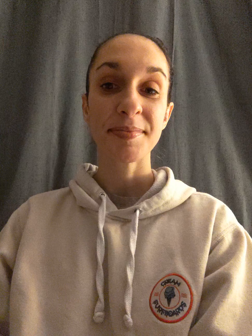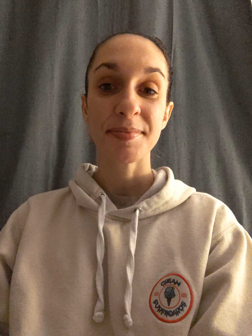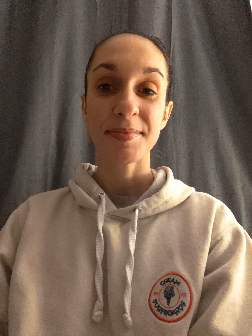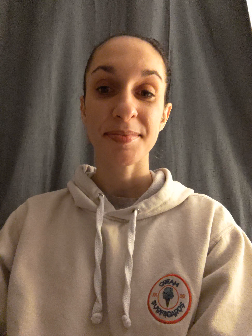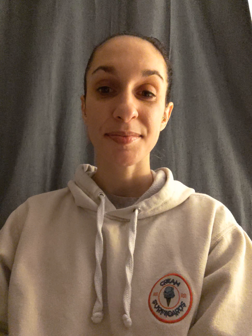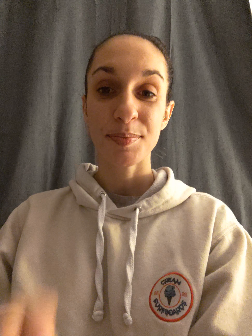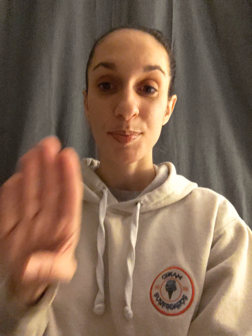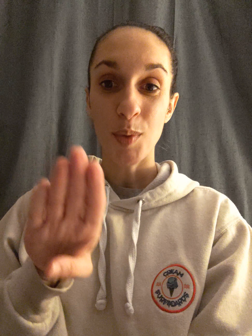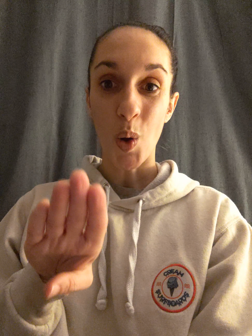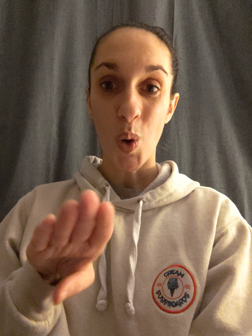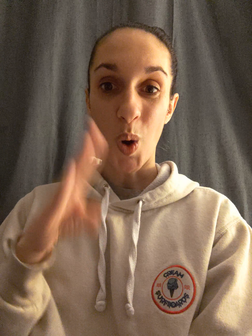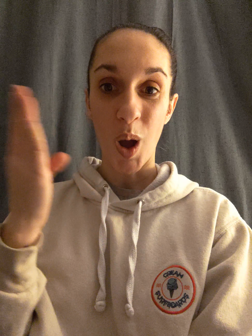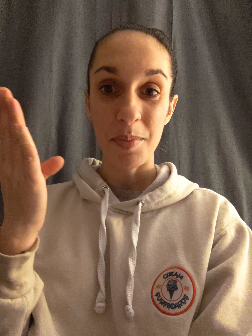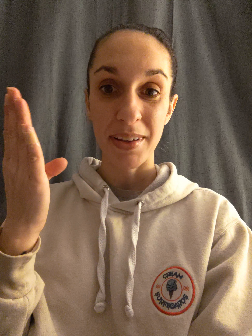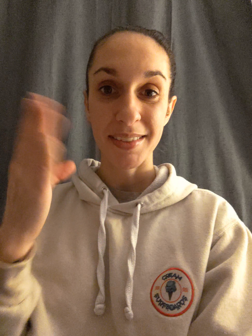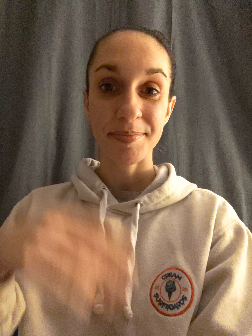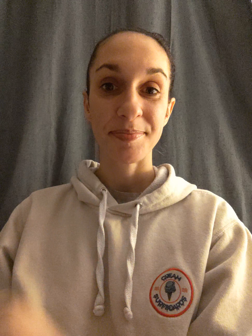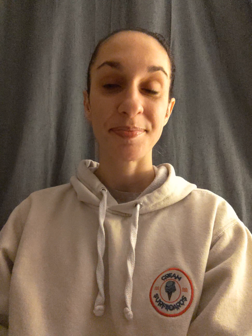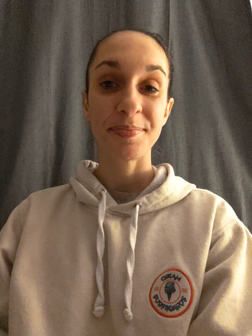open